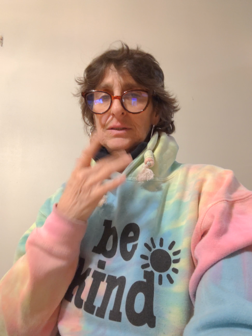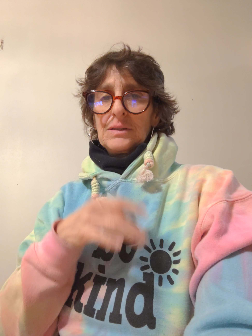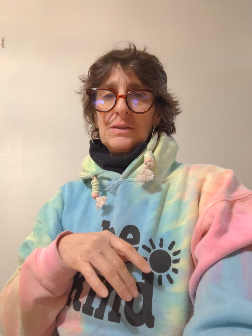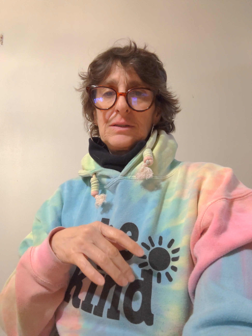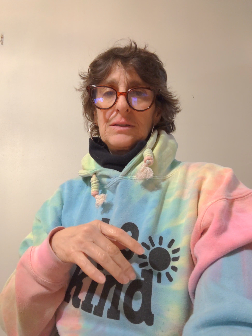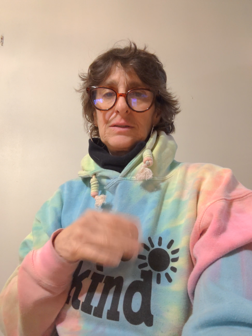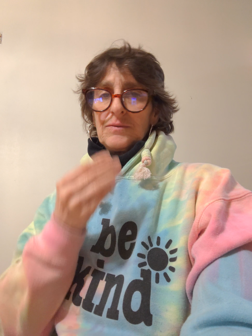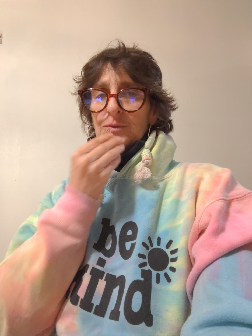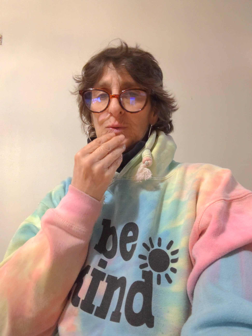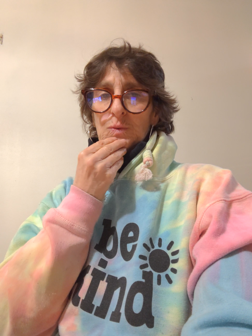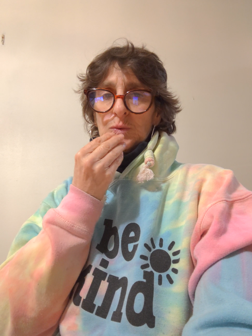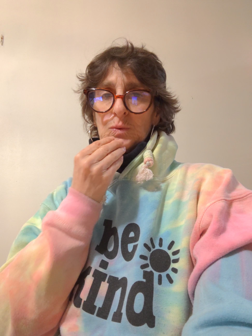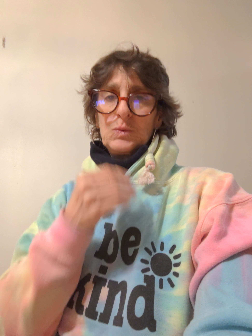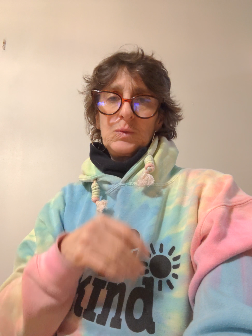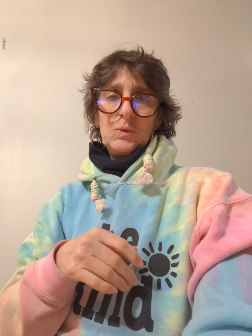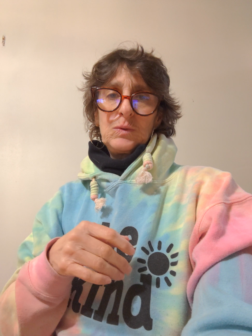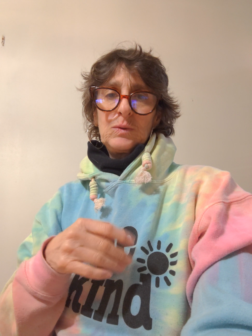food